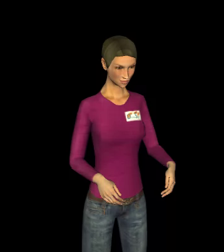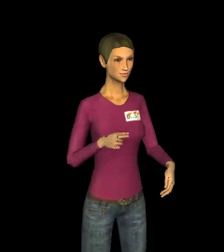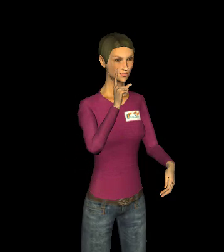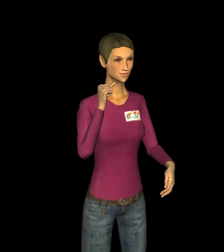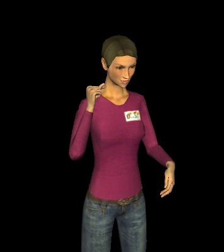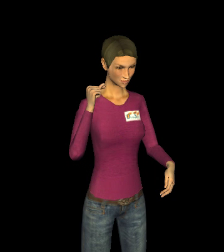رجل